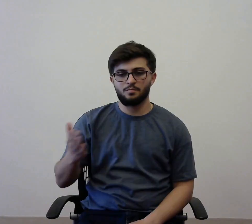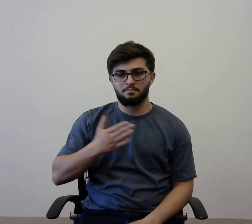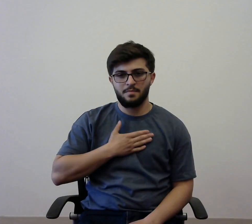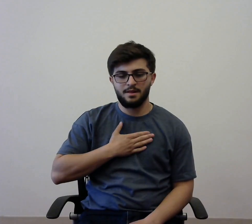mən